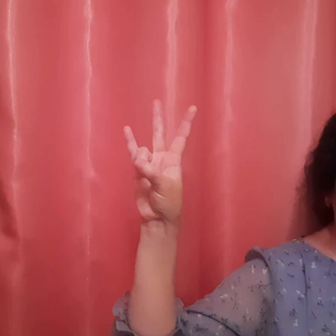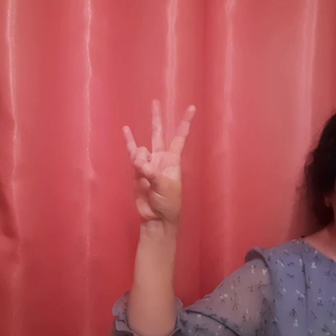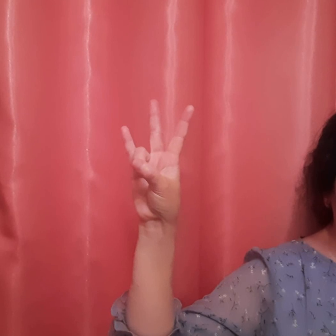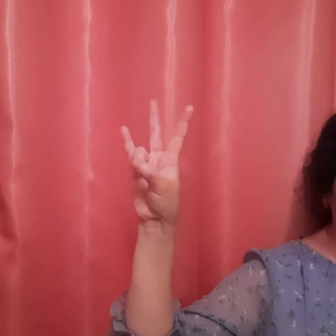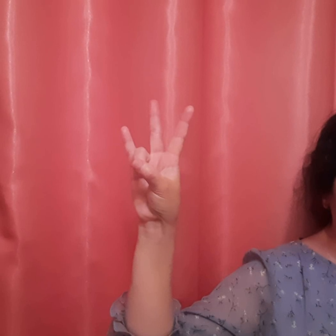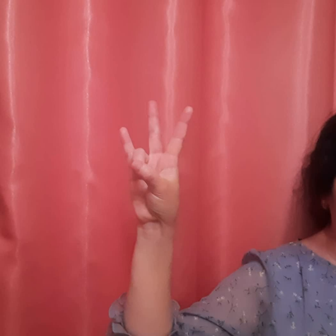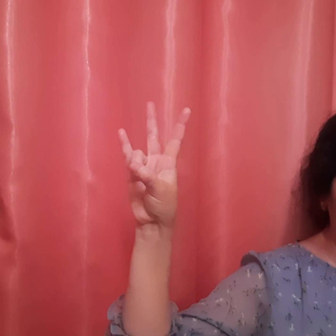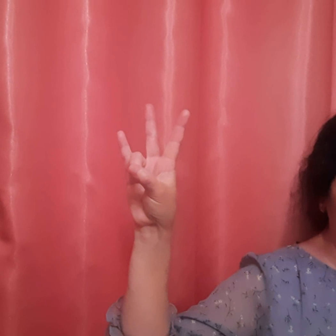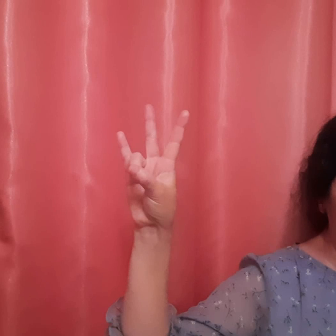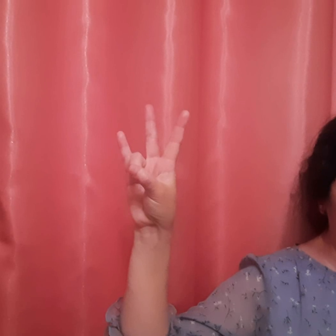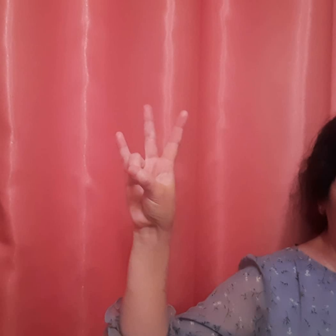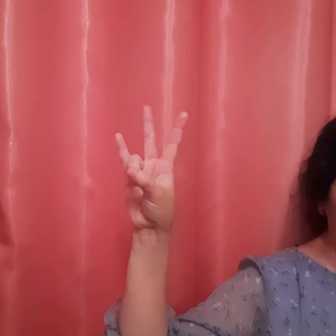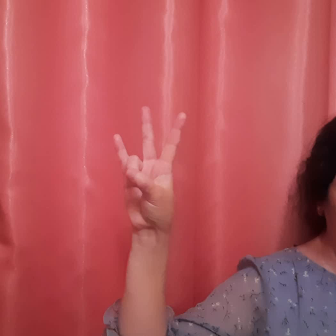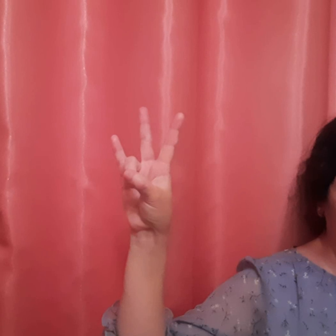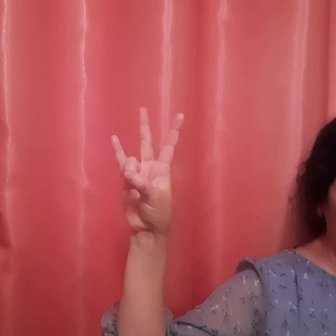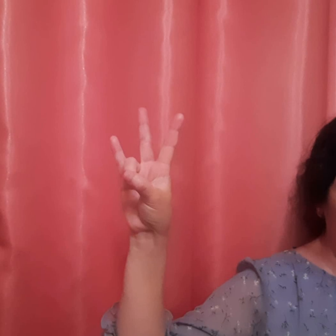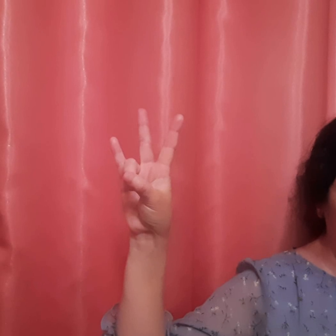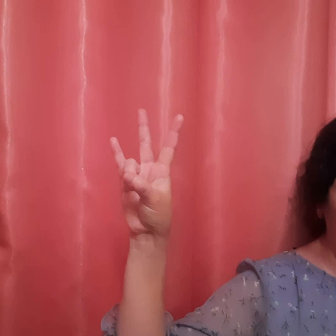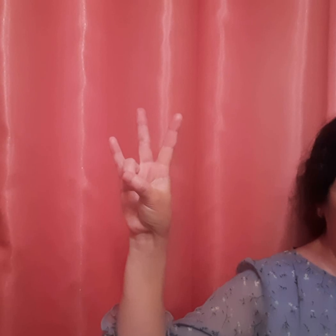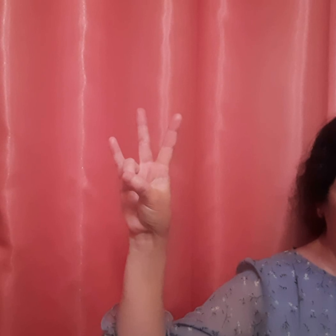Н